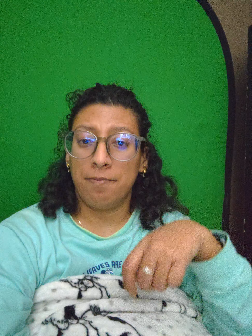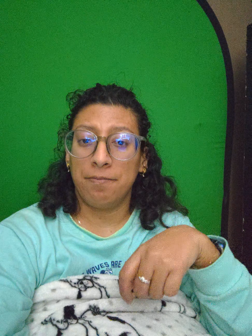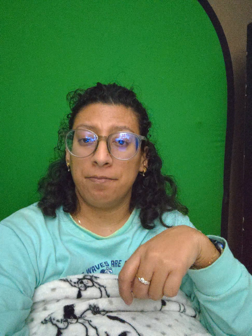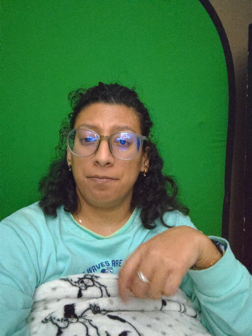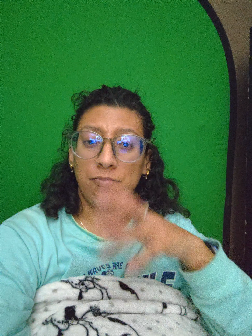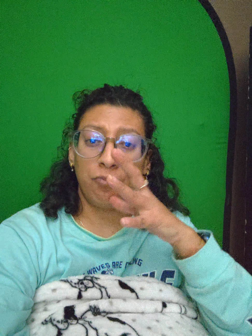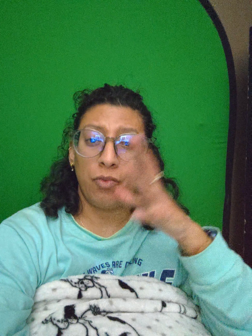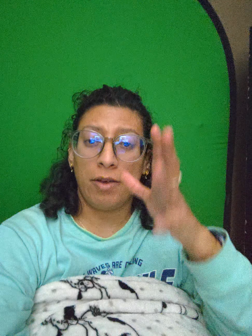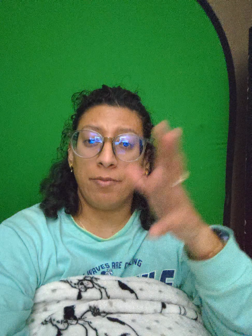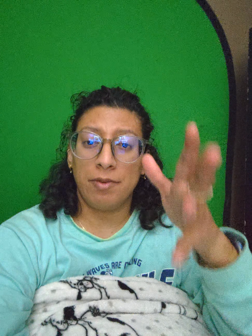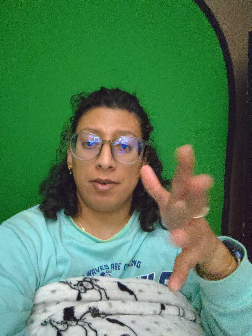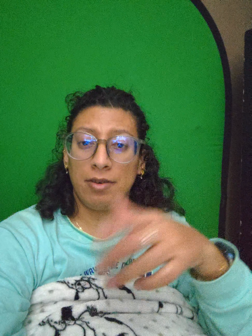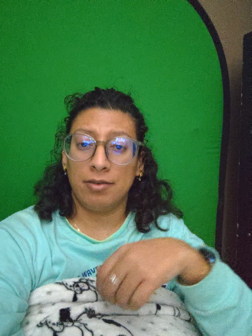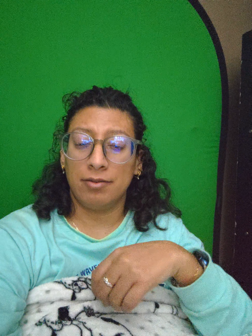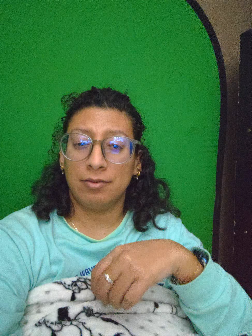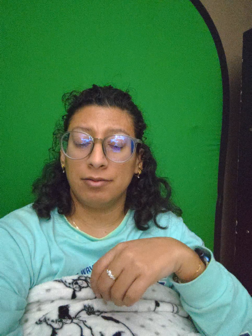grandma